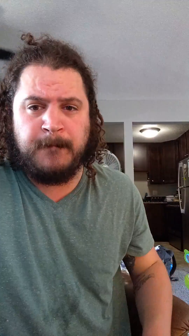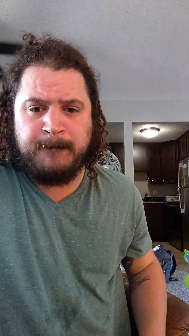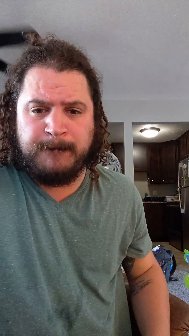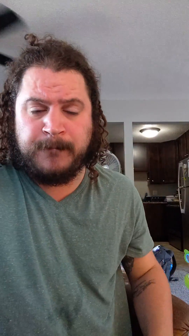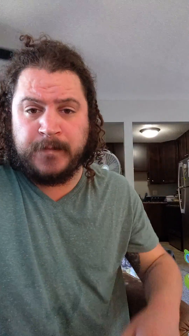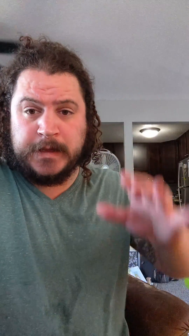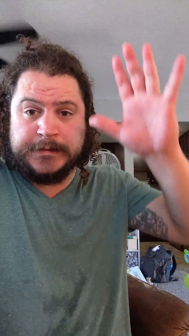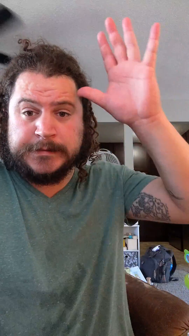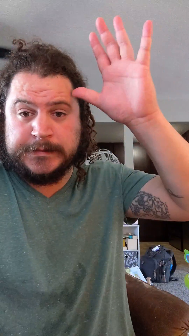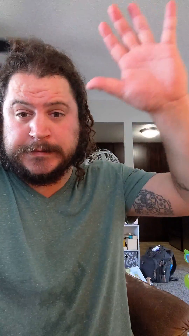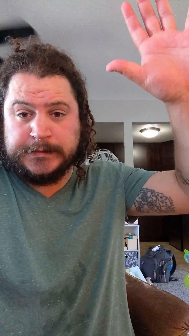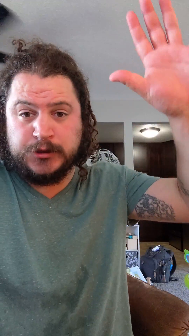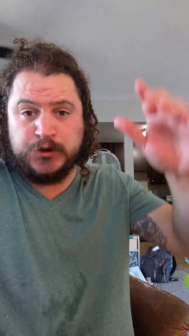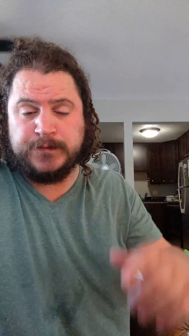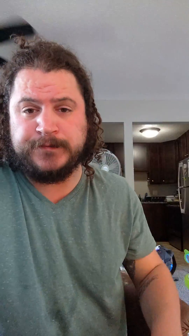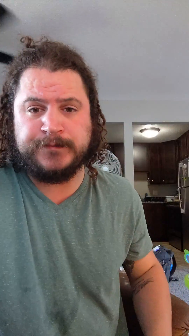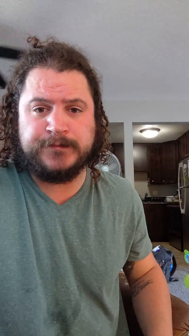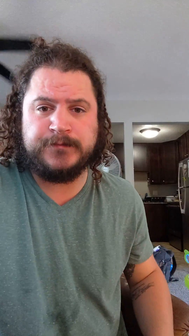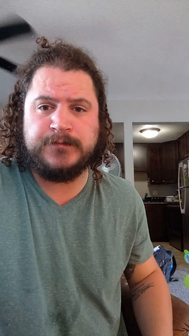deer